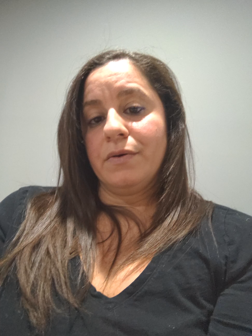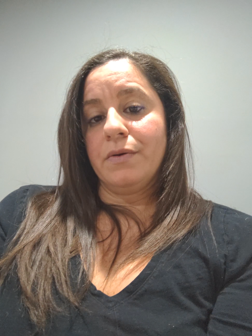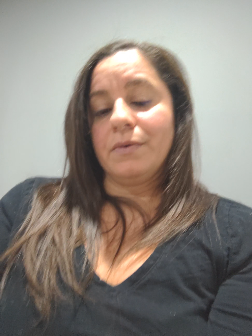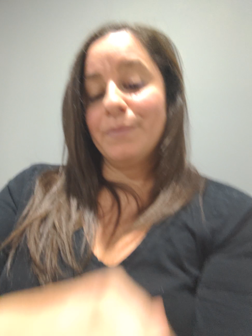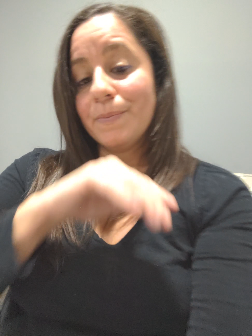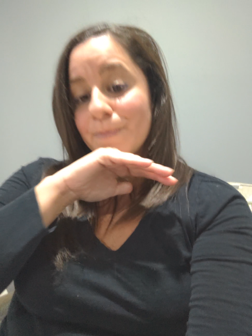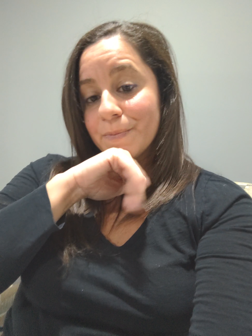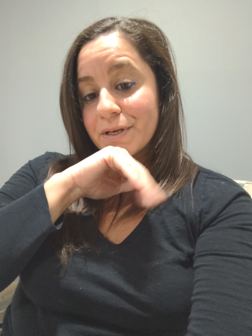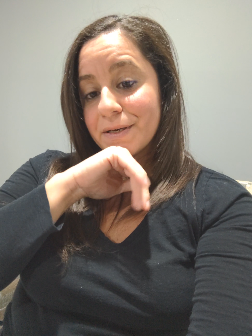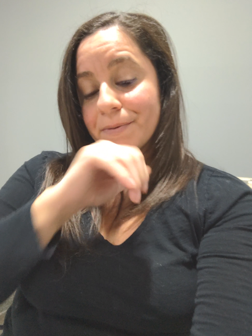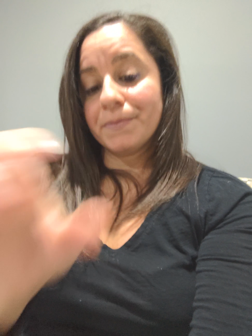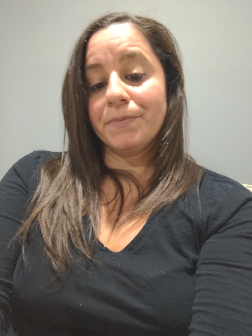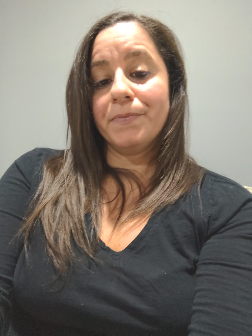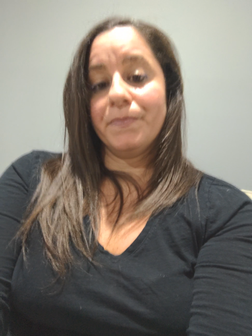pig